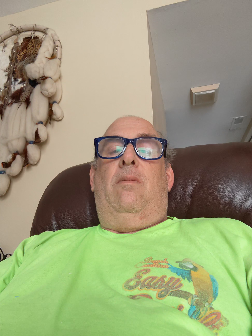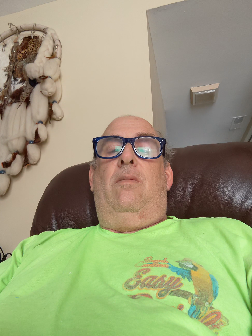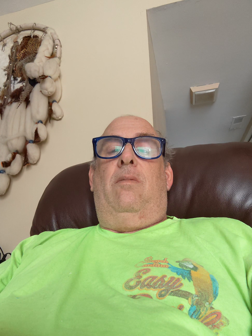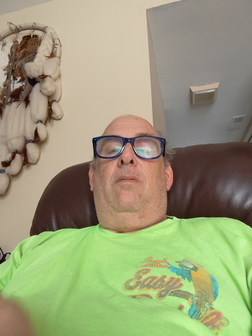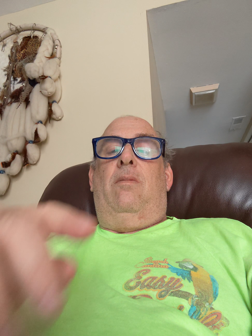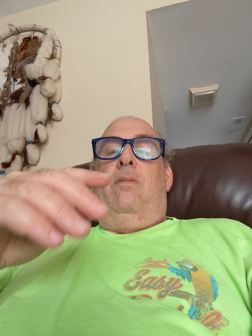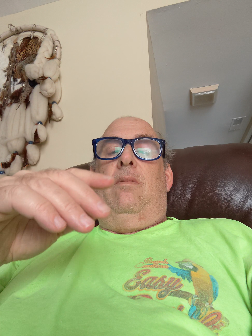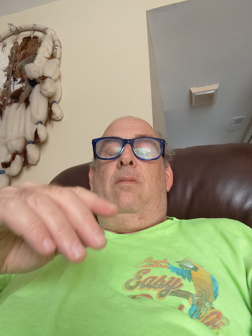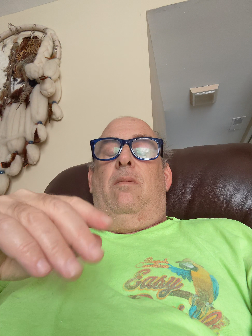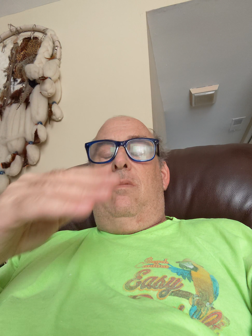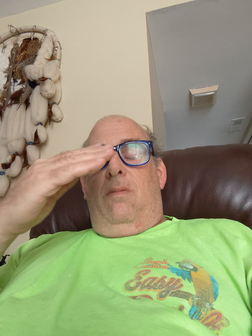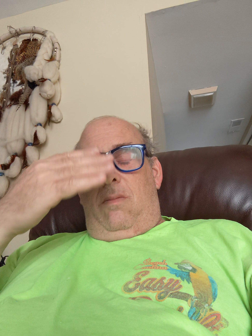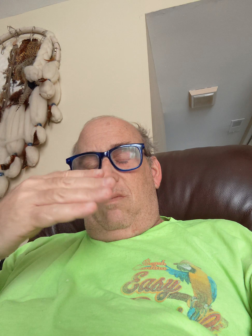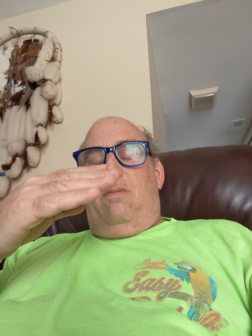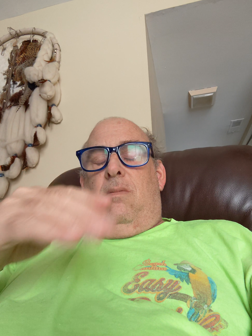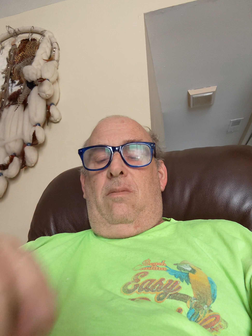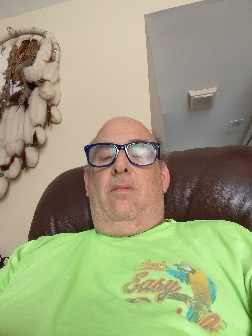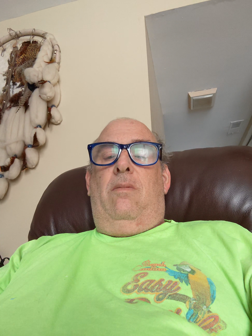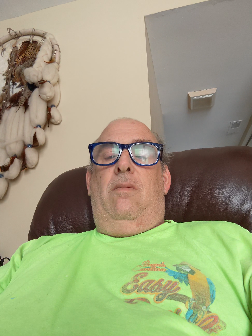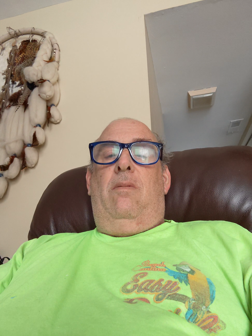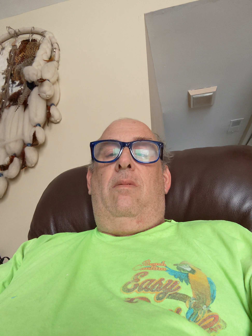sleepy